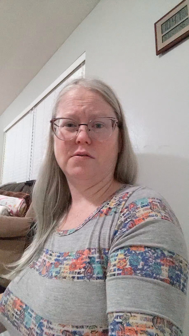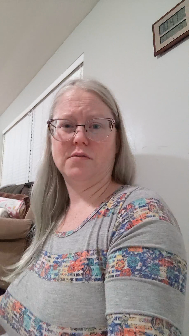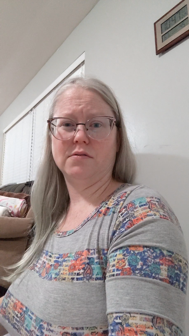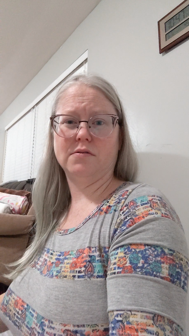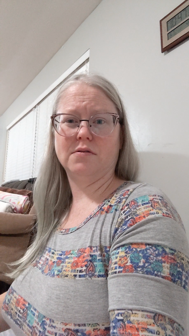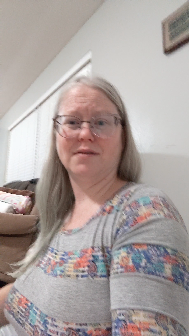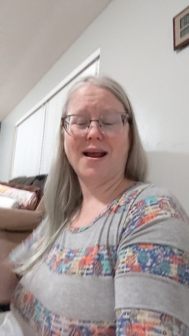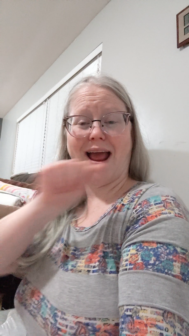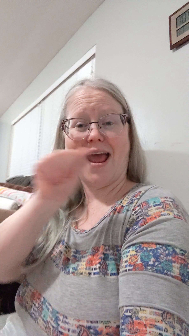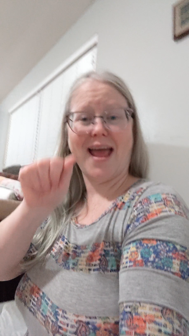a